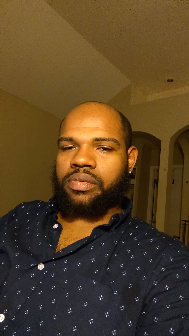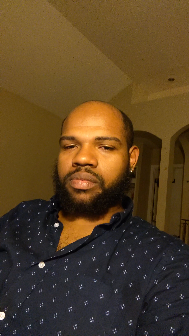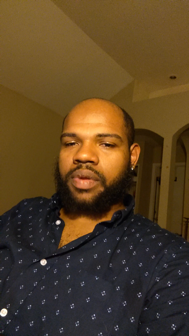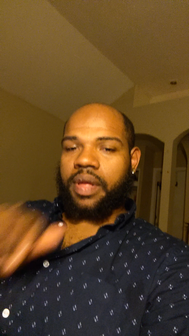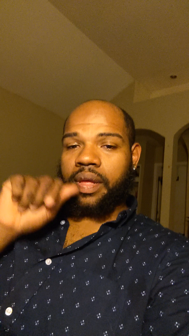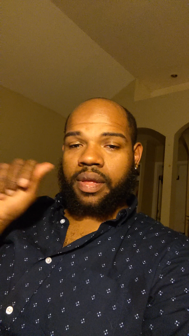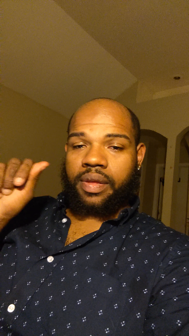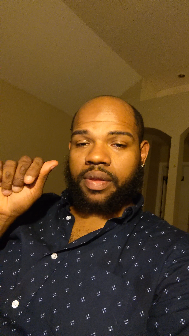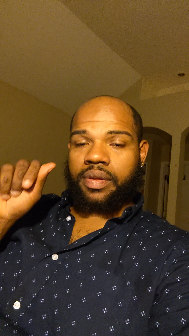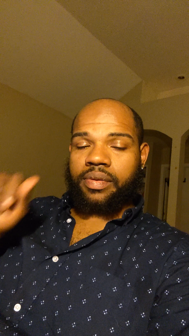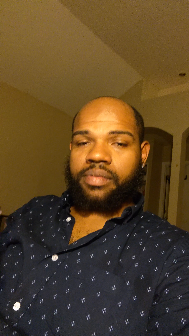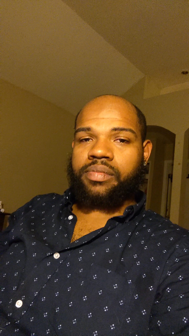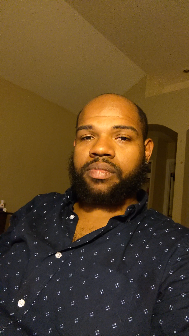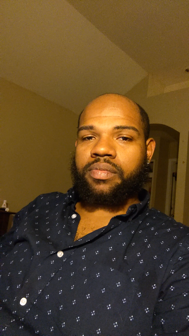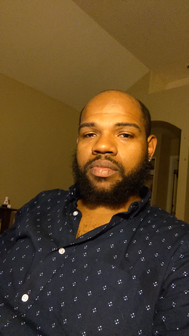a